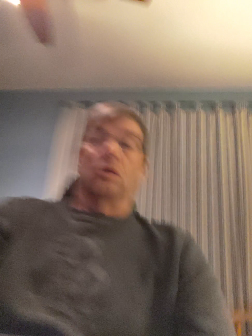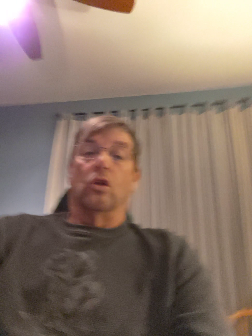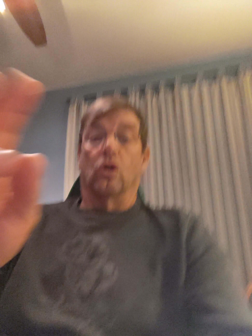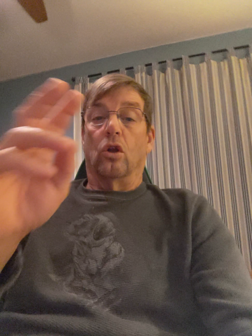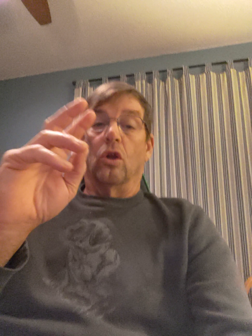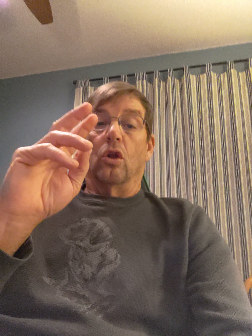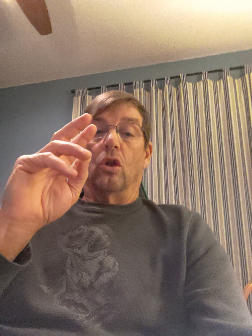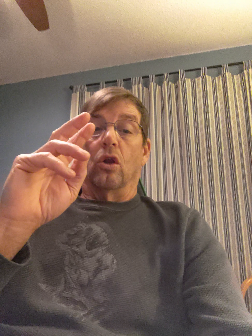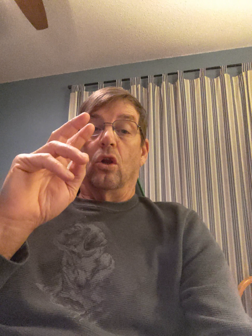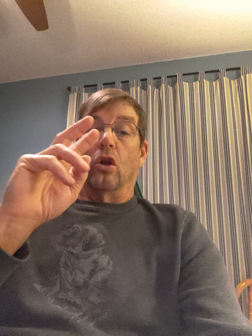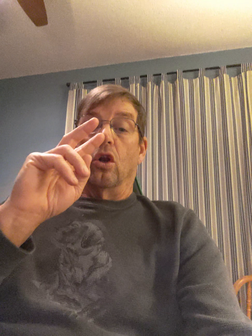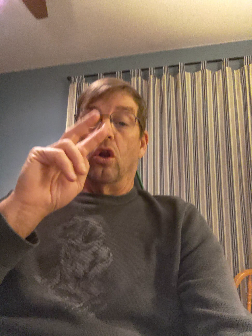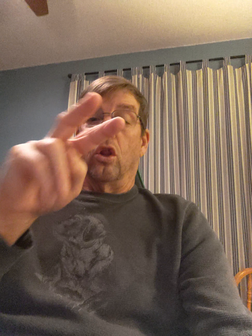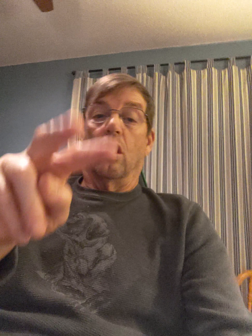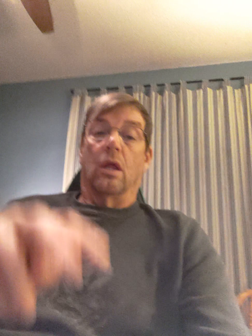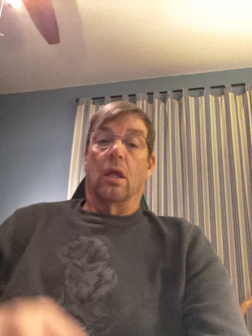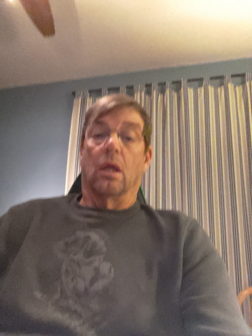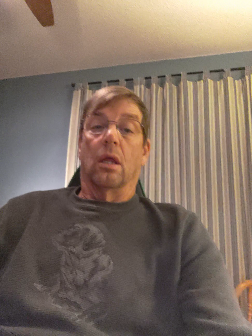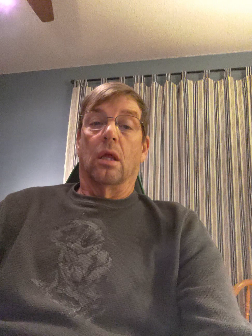look